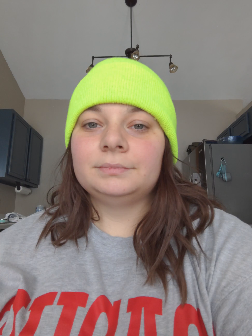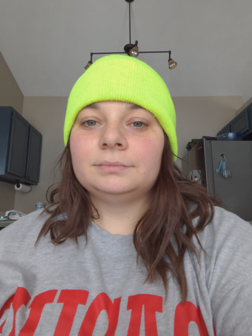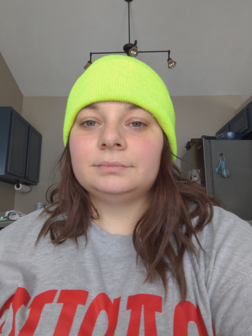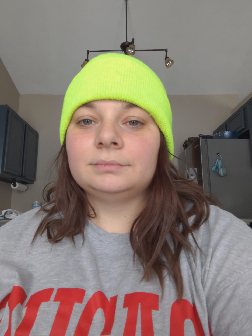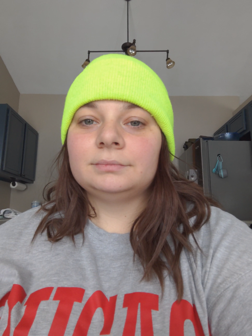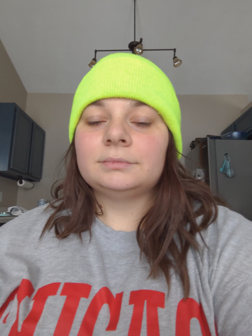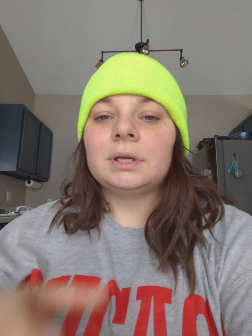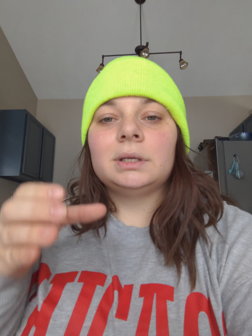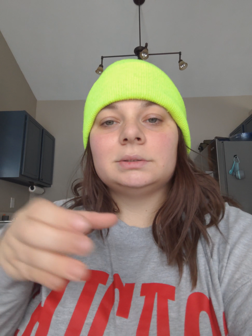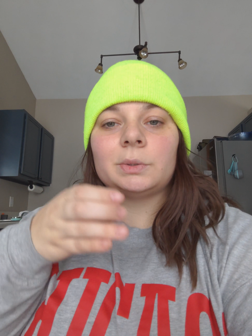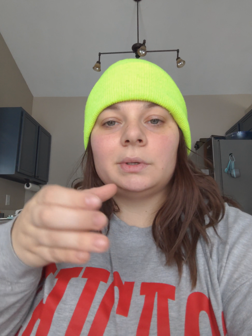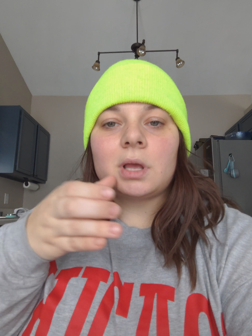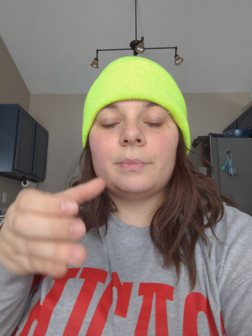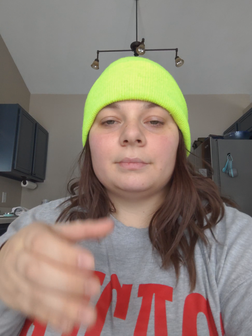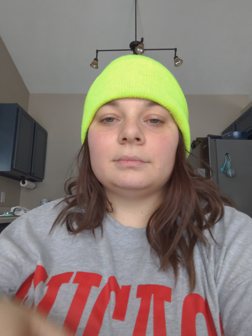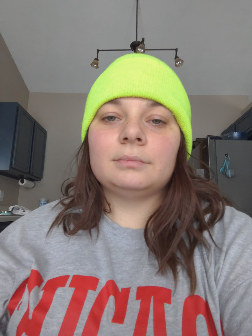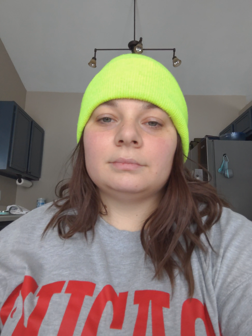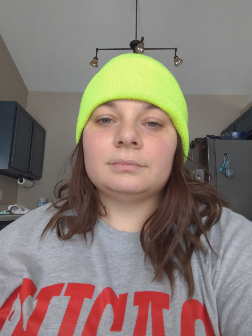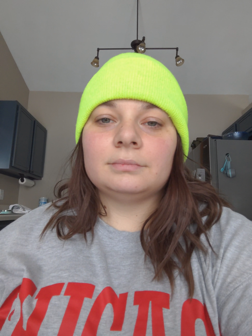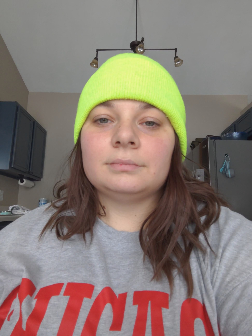cereal